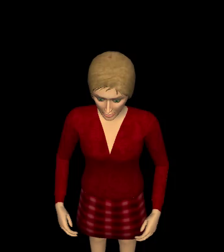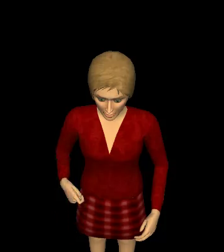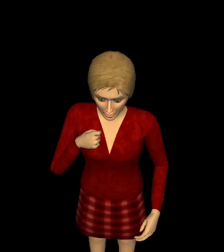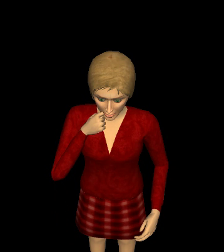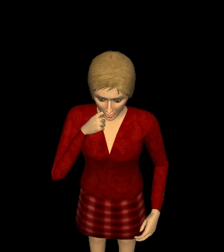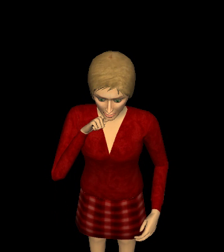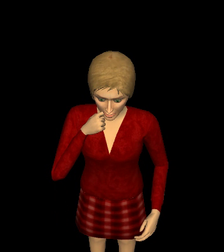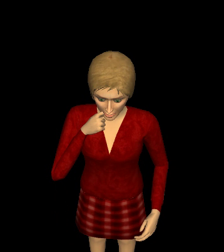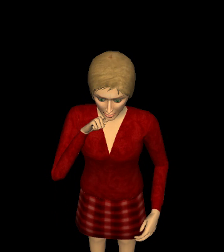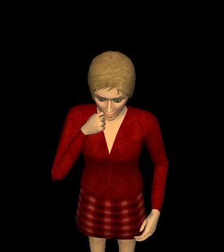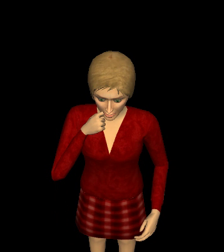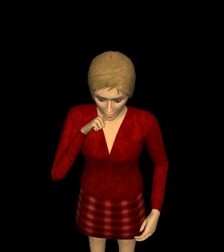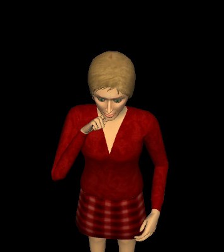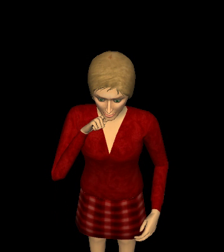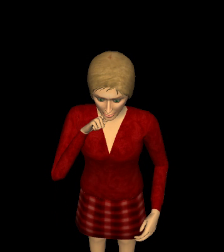طبيب أسنان